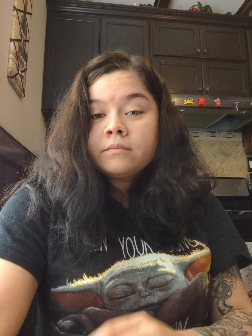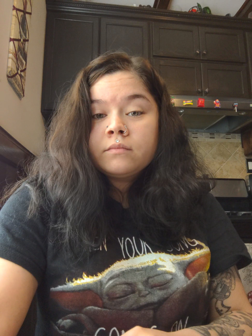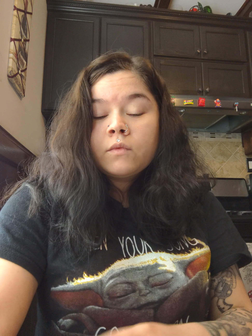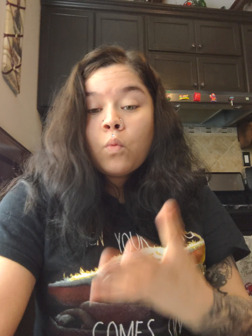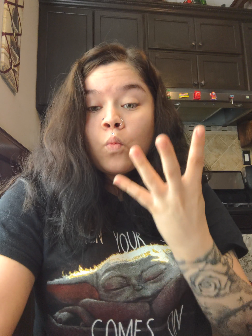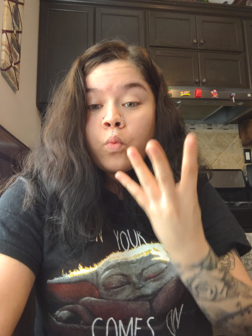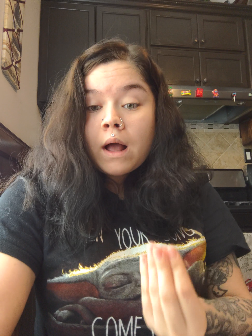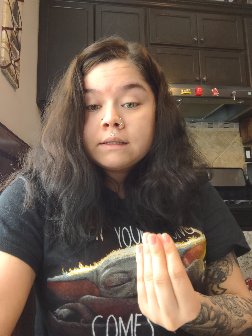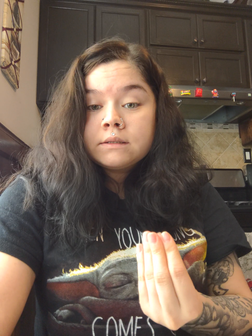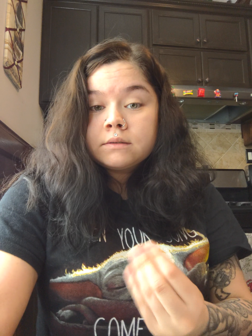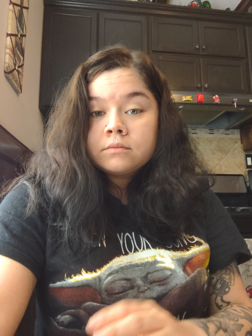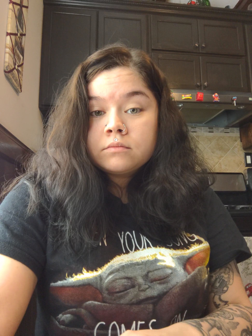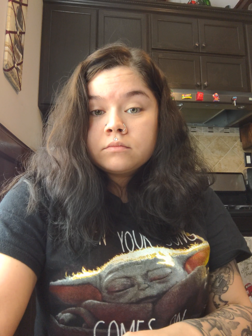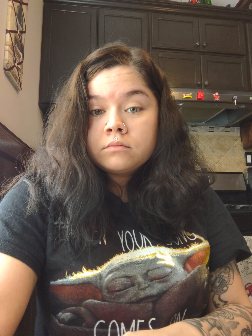wet